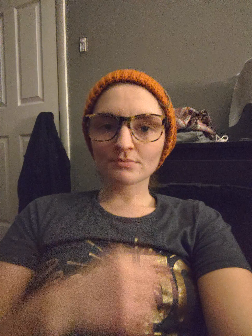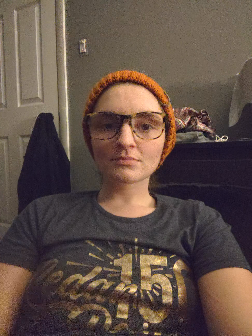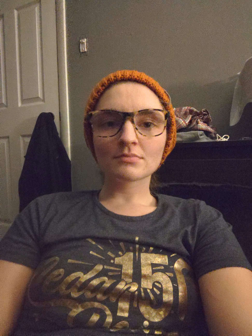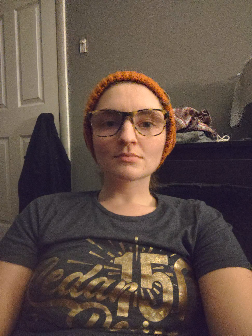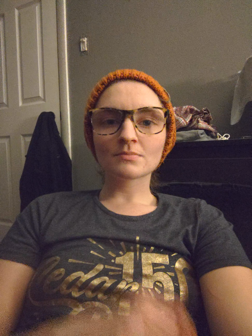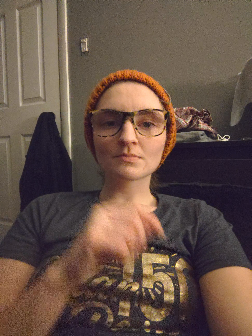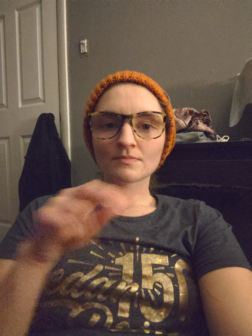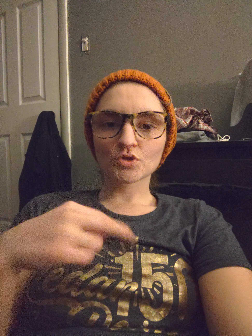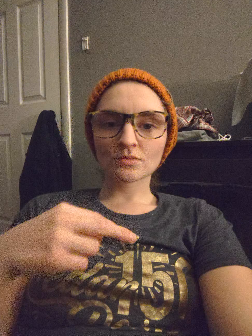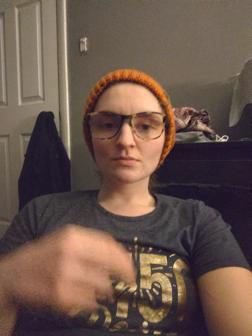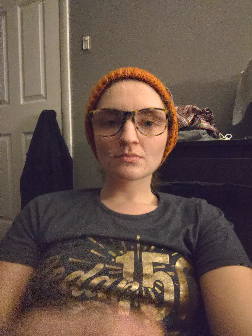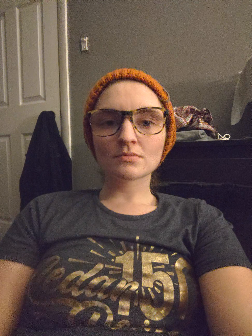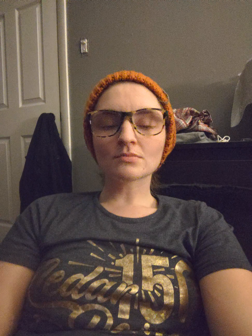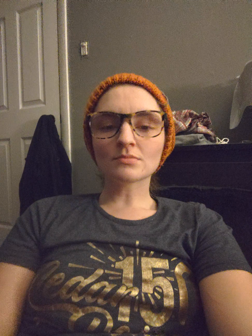dance